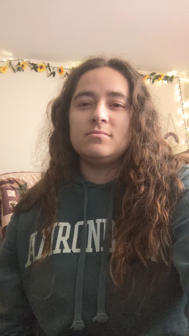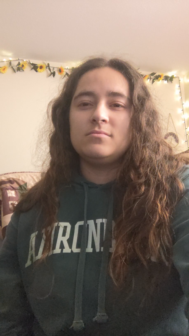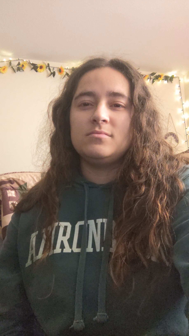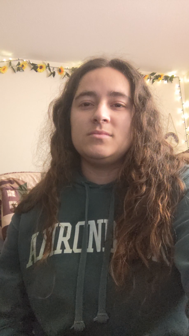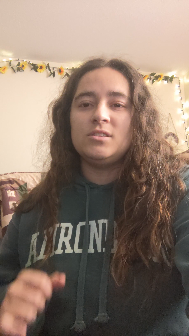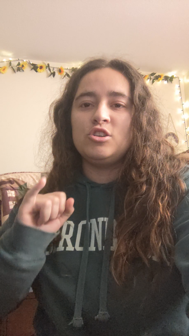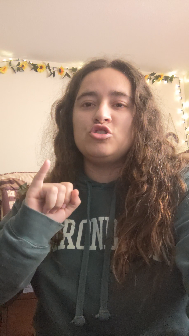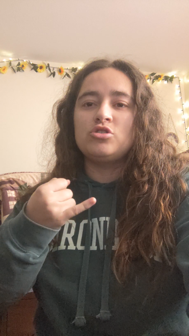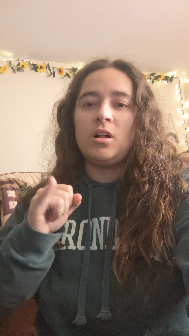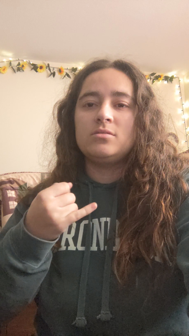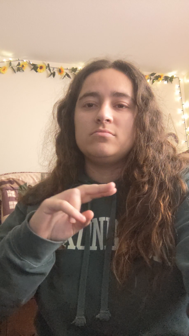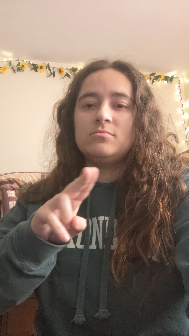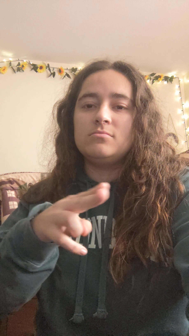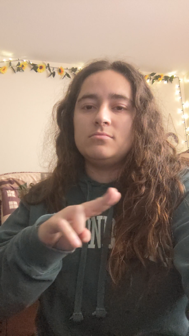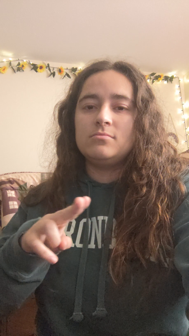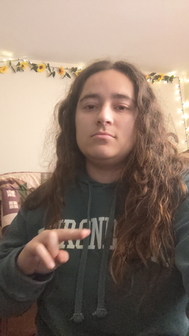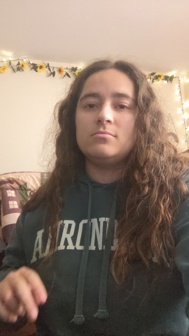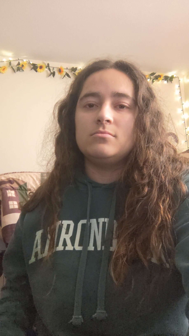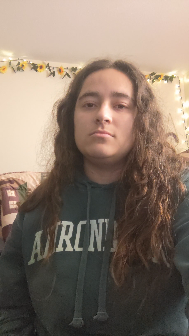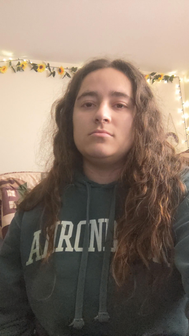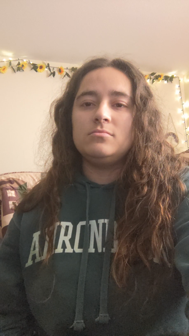jelly